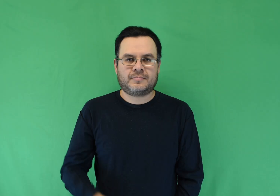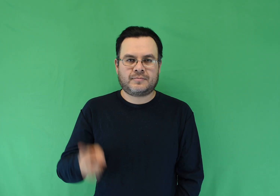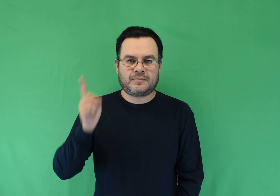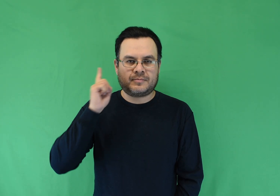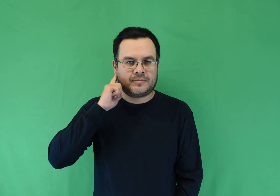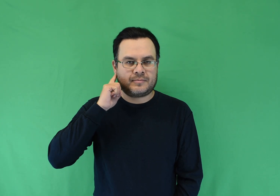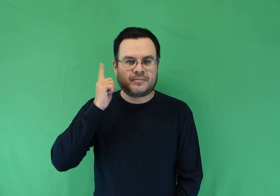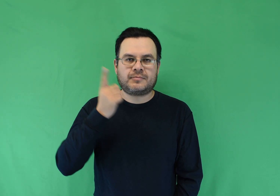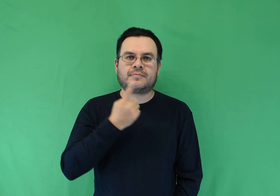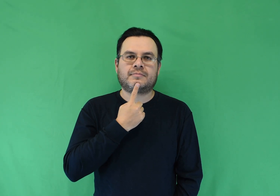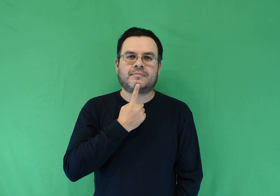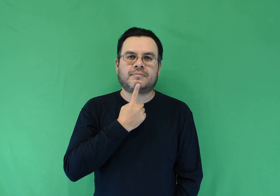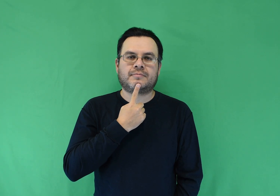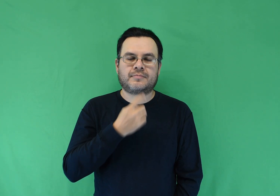sordo